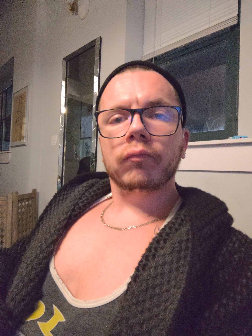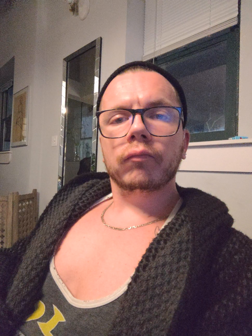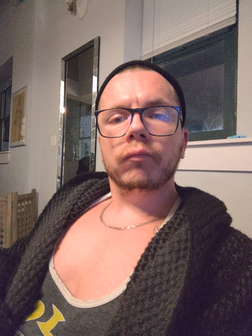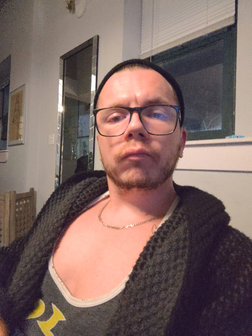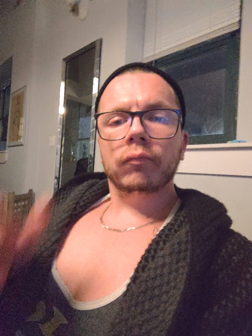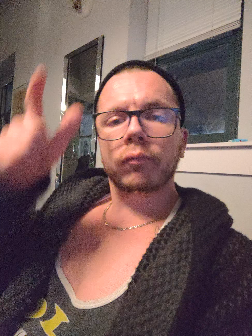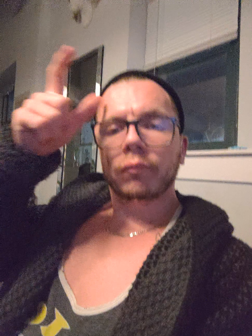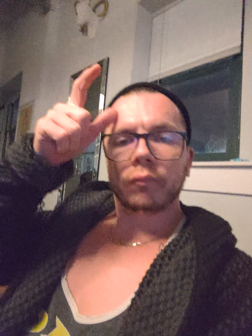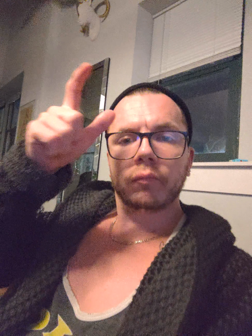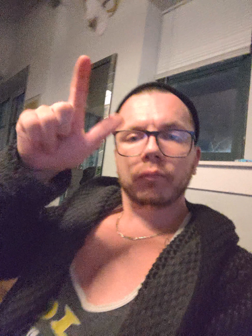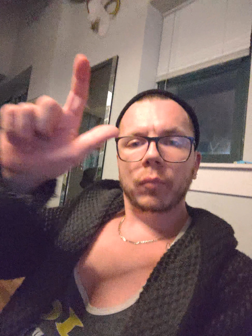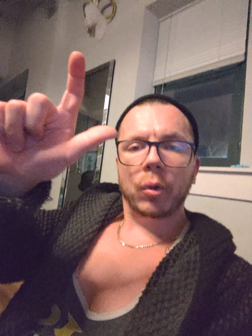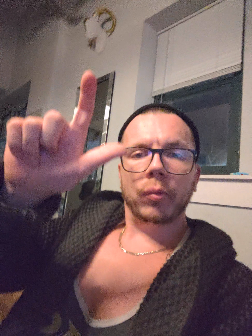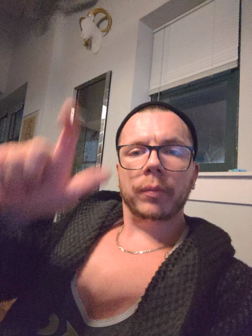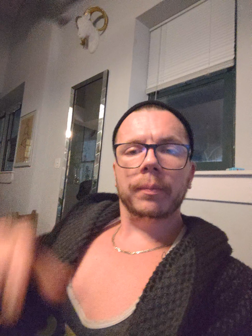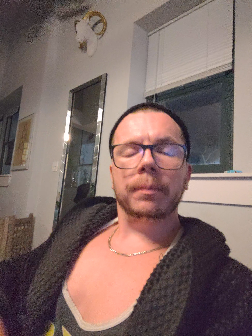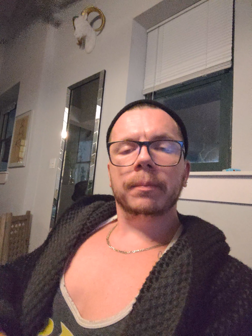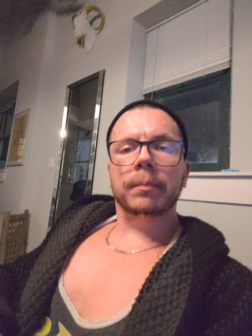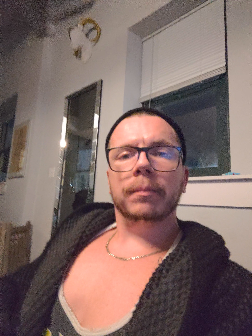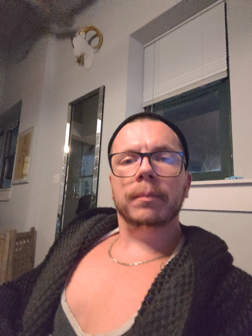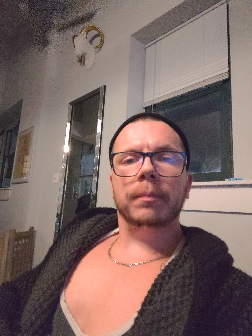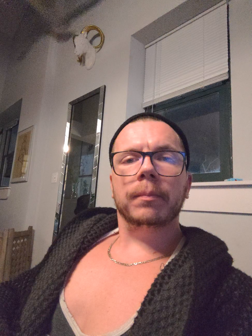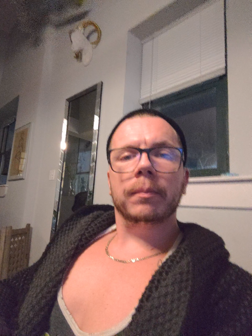moon